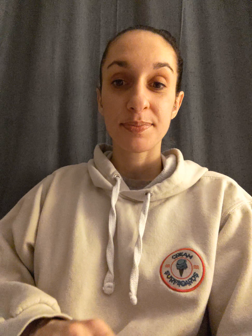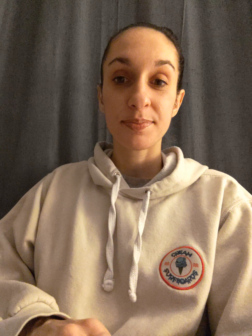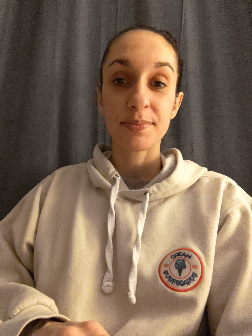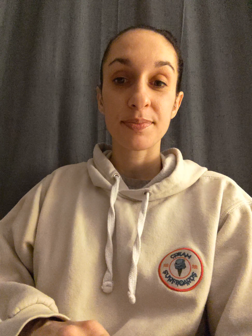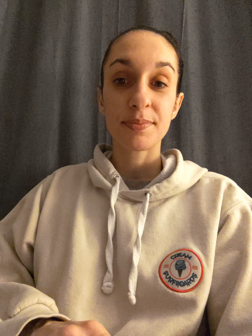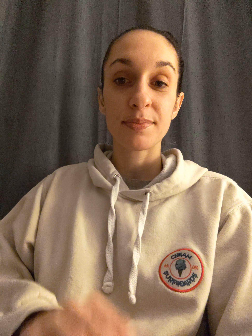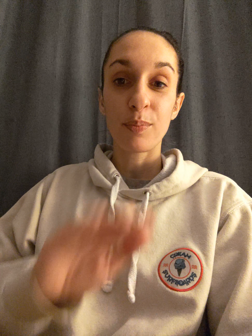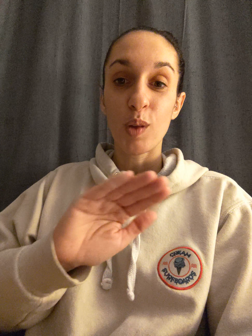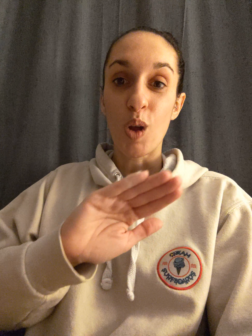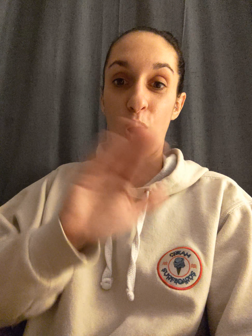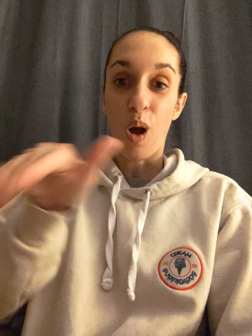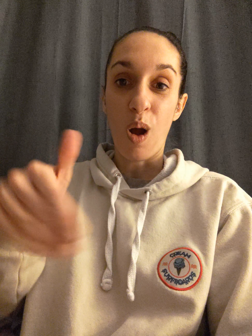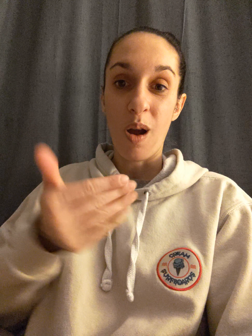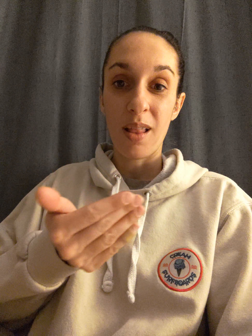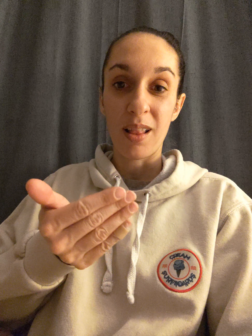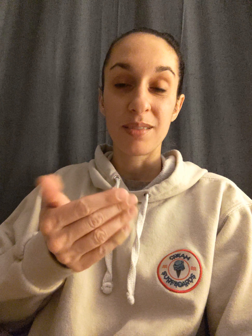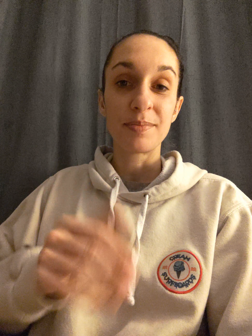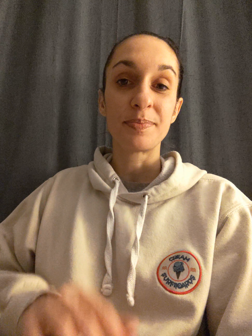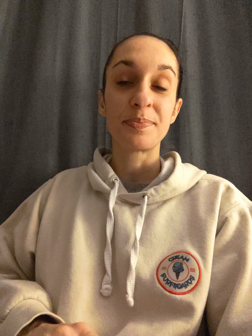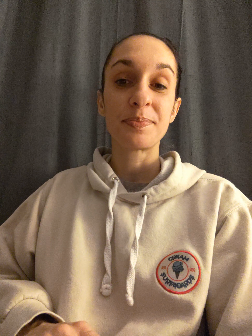all